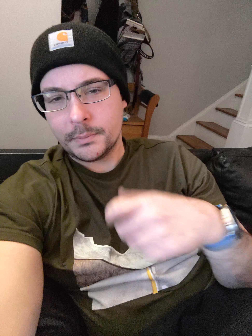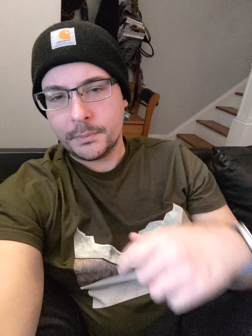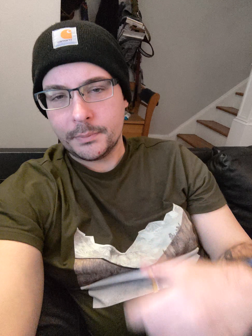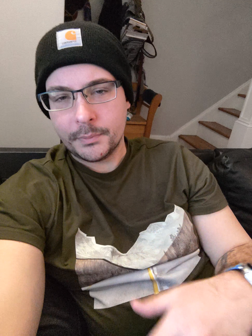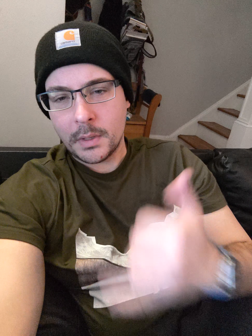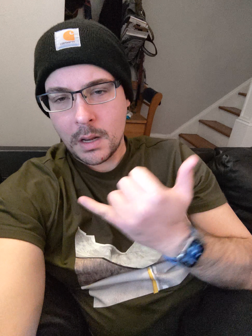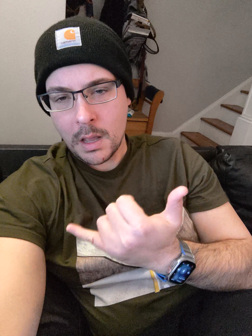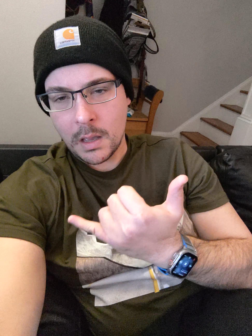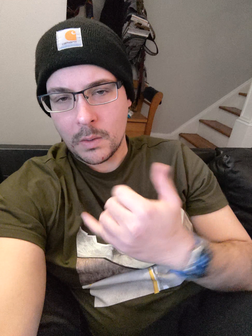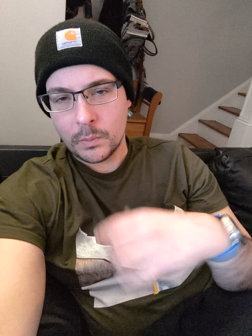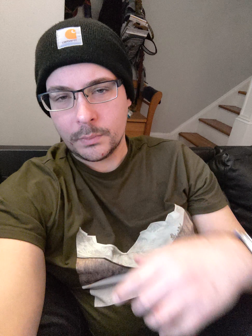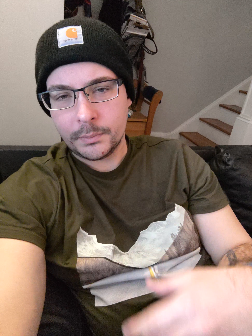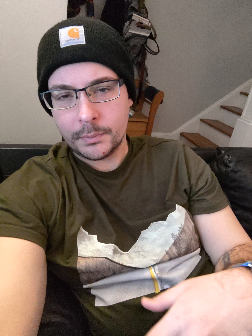now